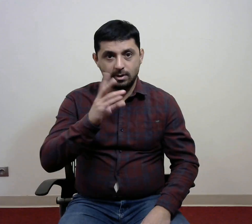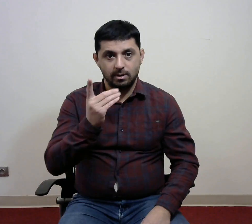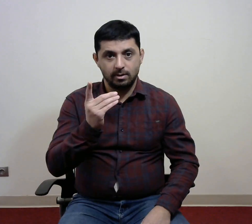Ə